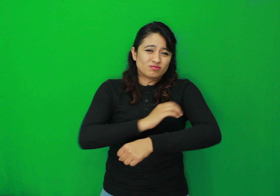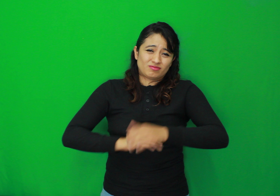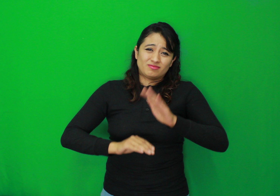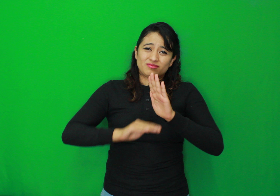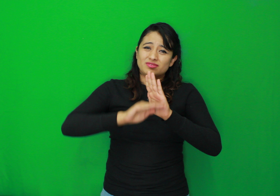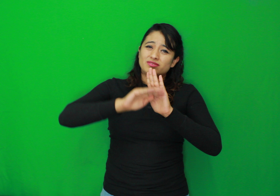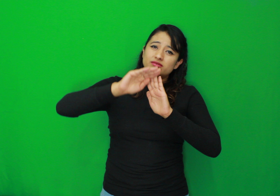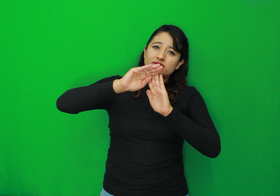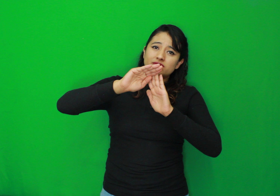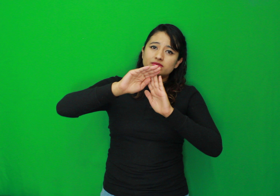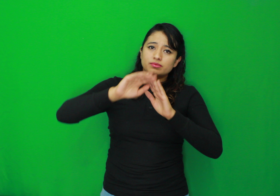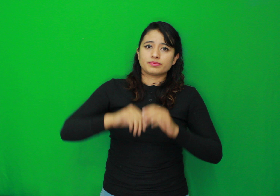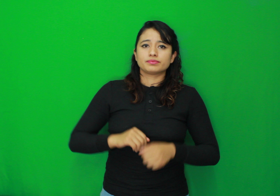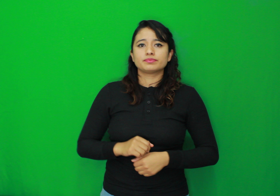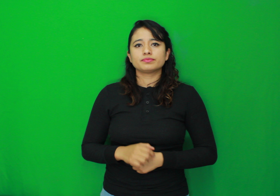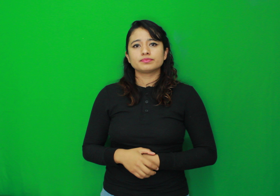elevado